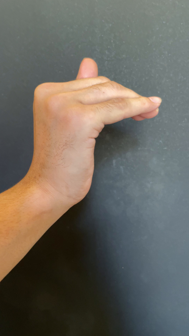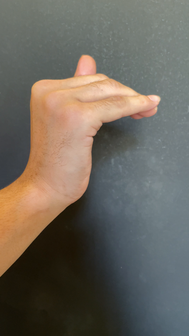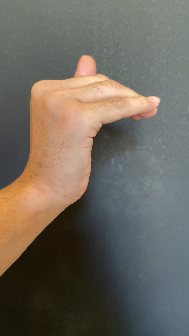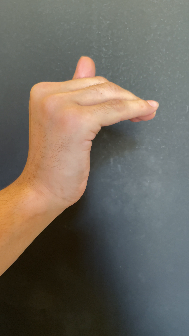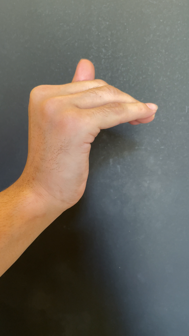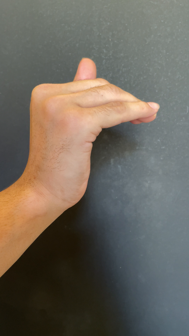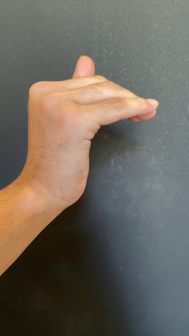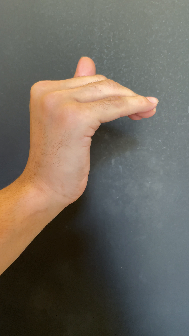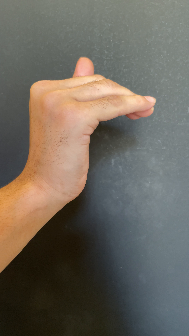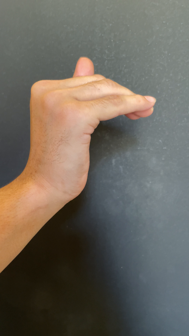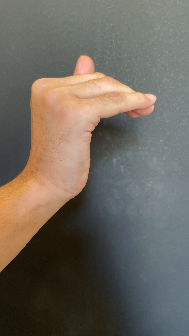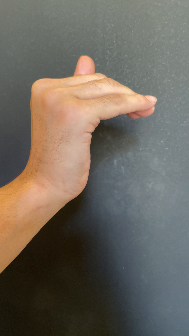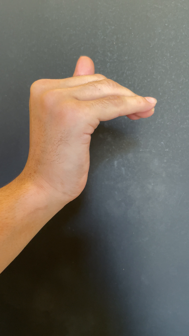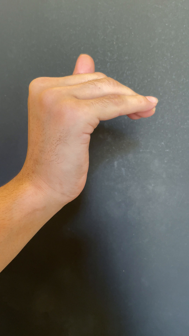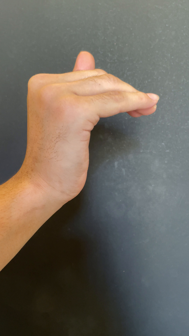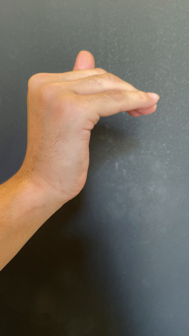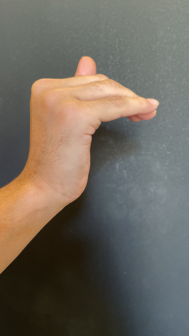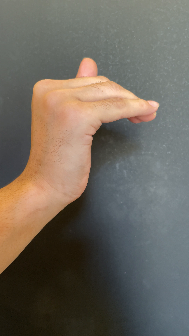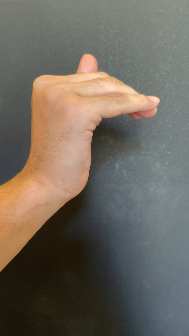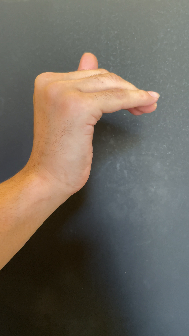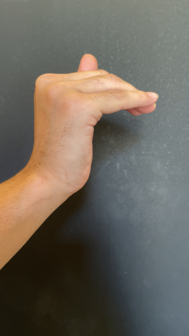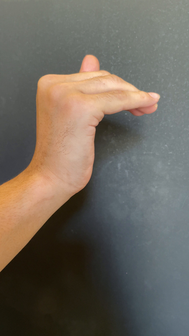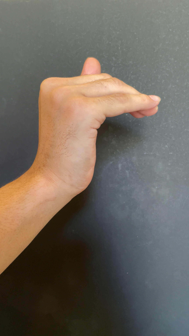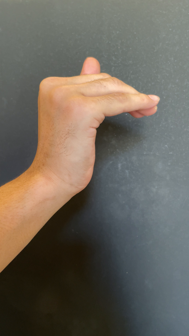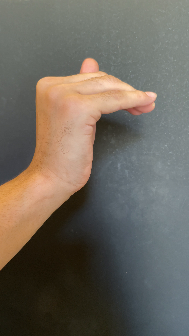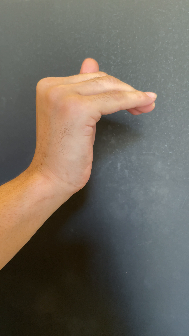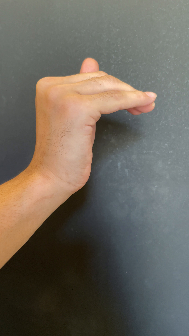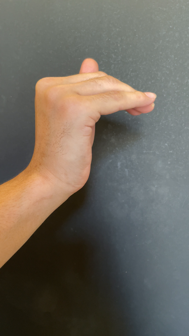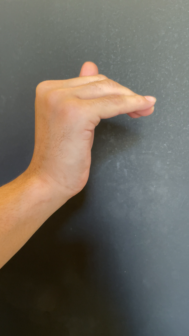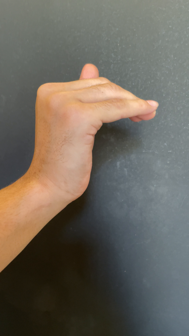त